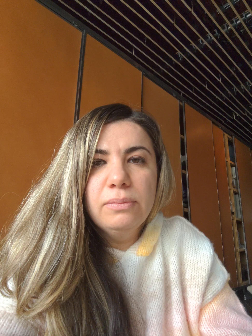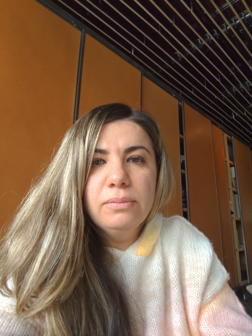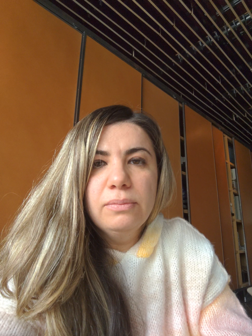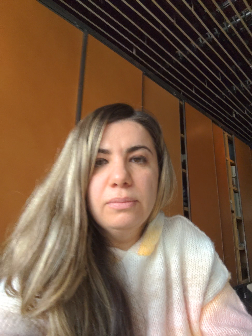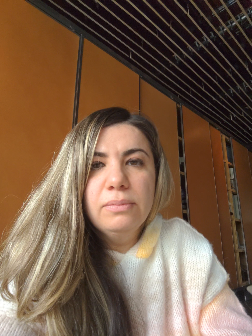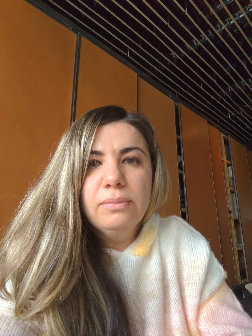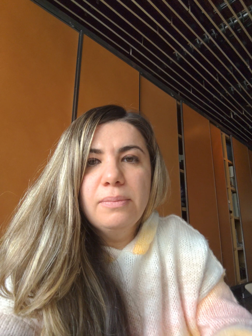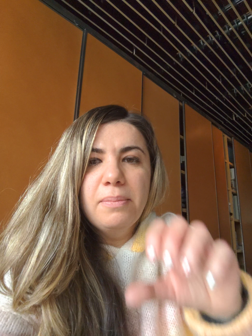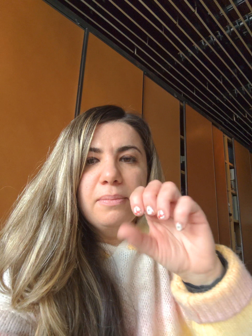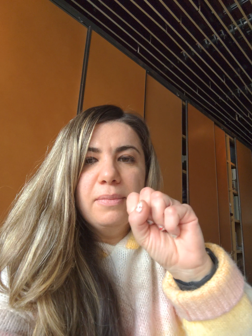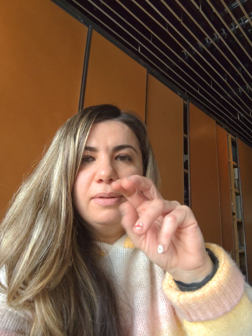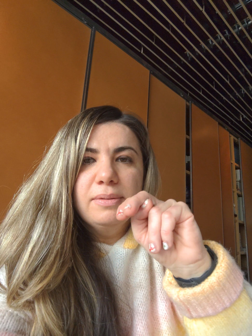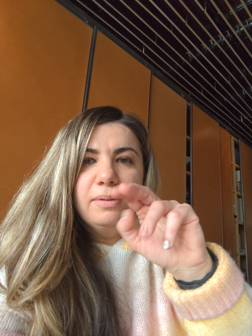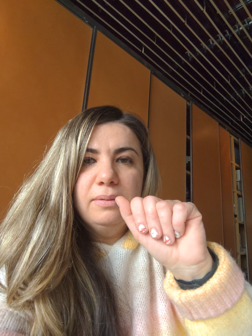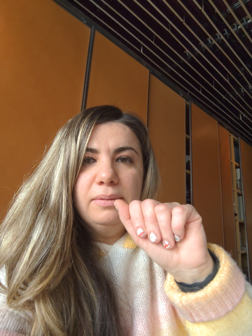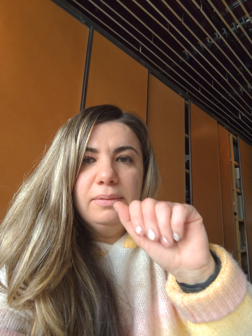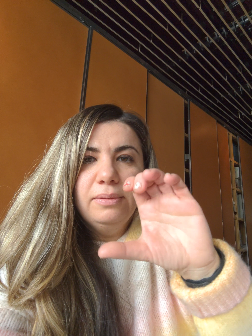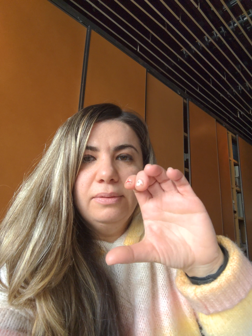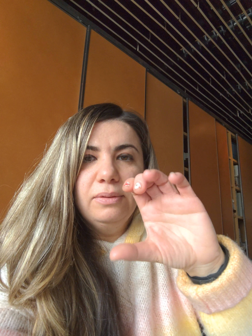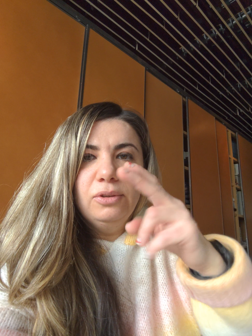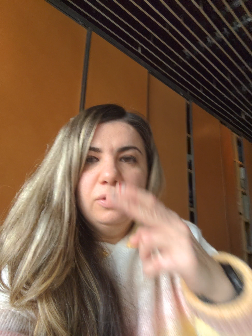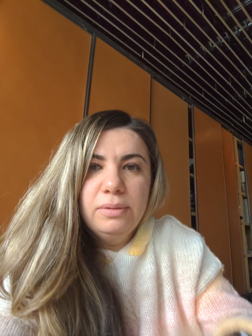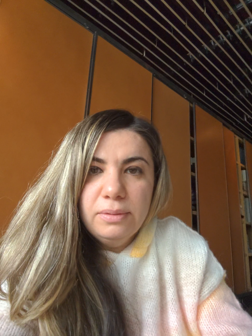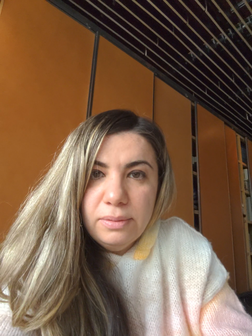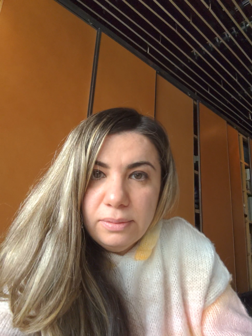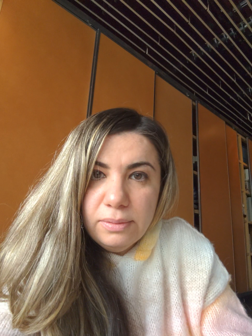snack